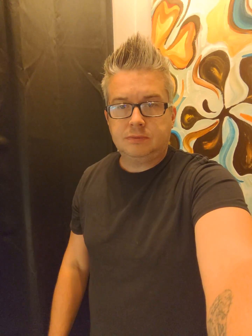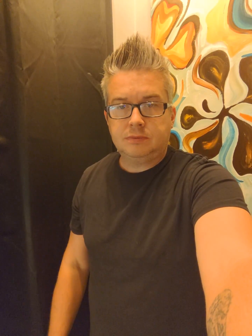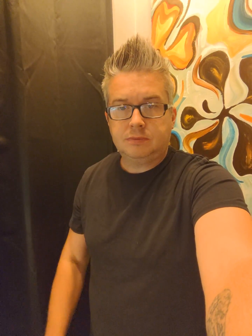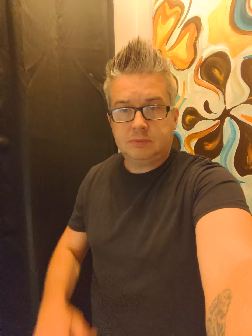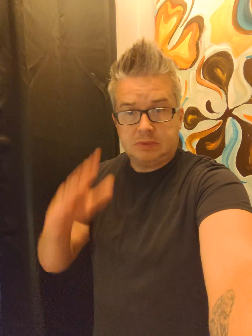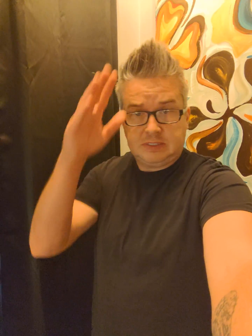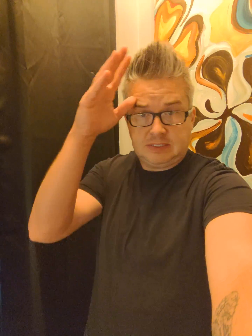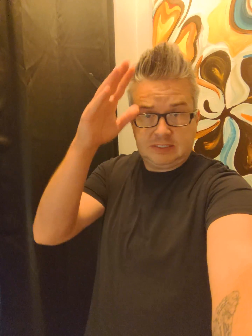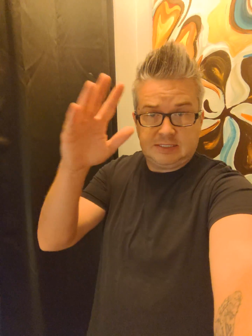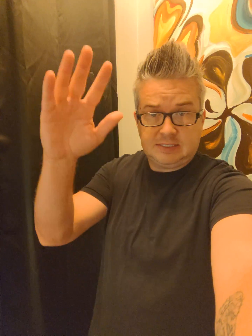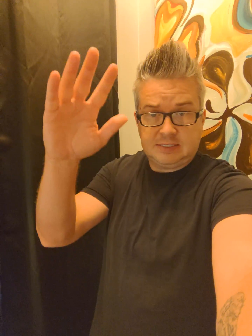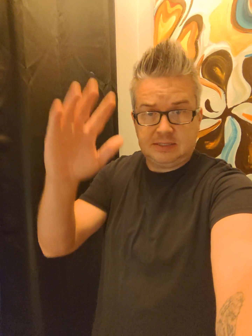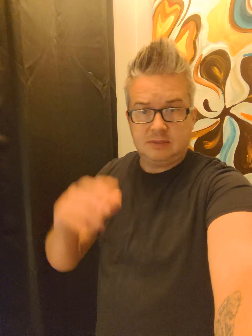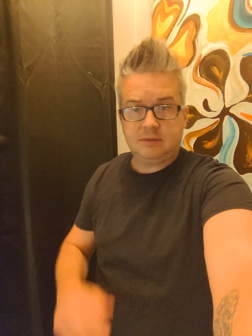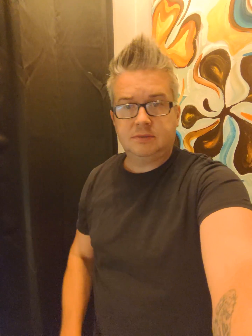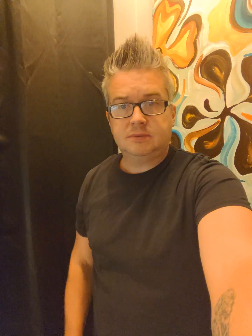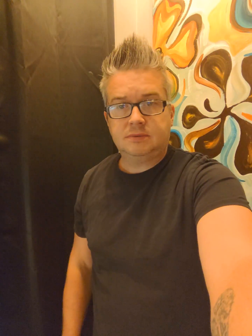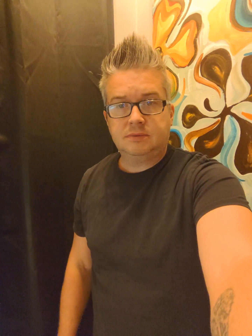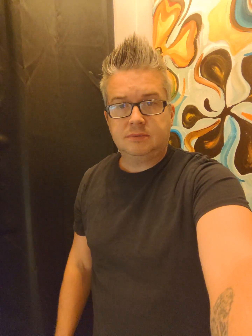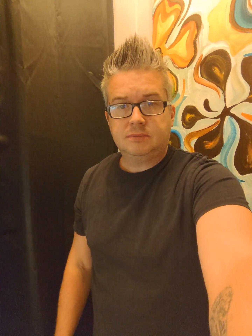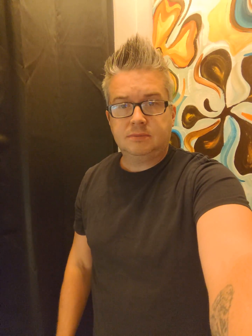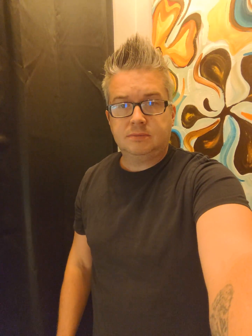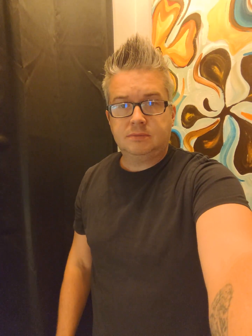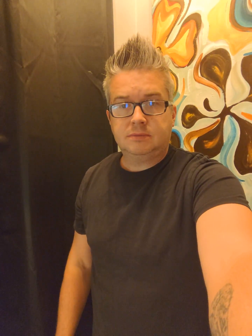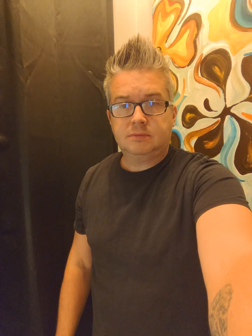deer